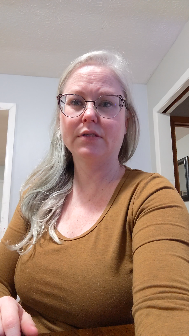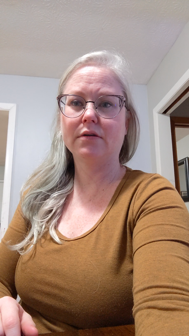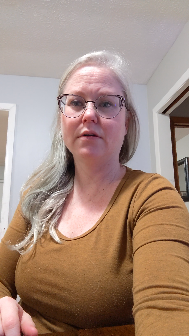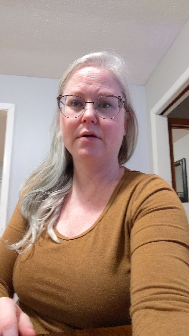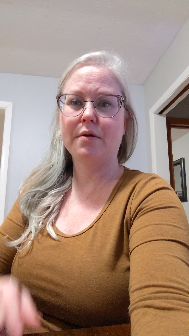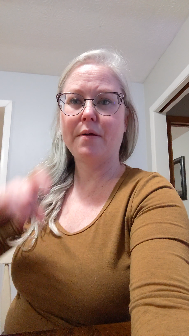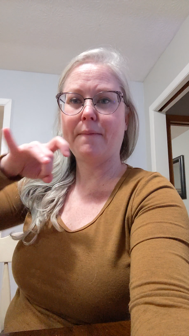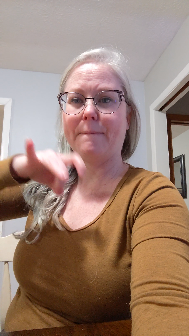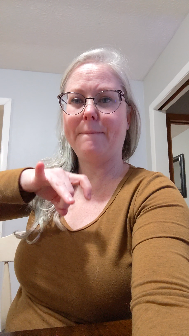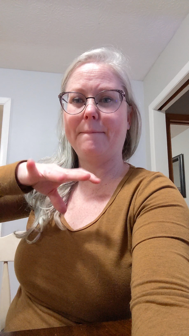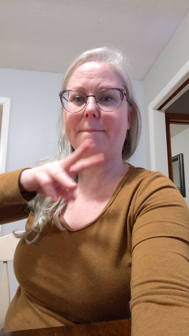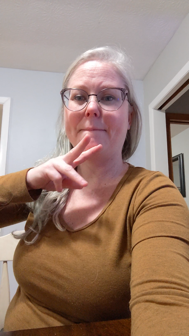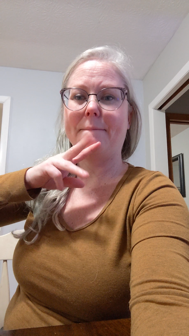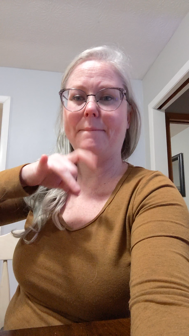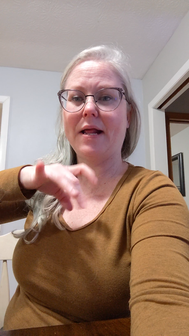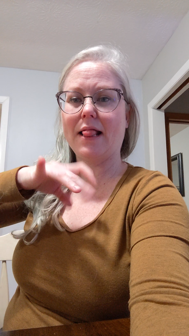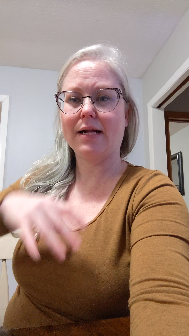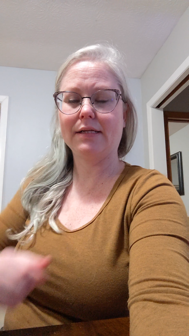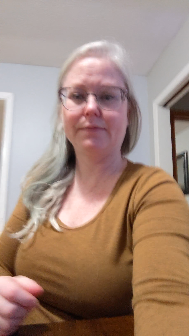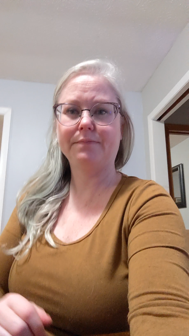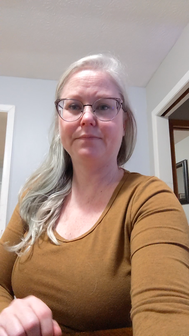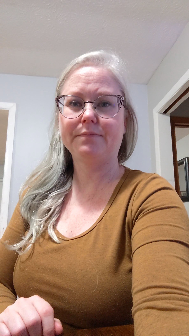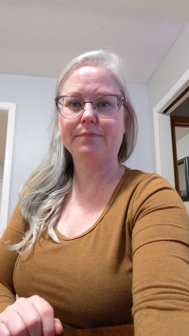melon